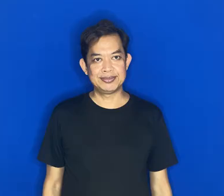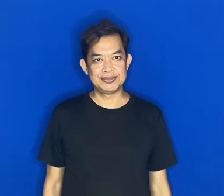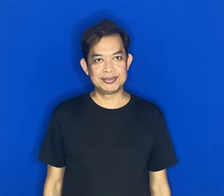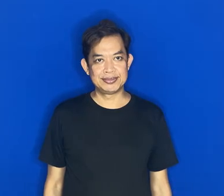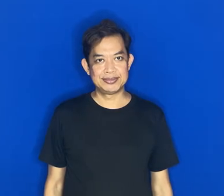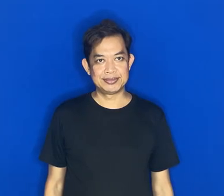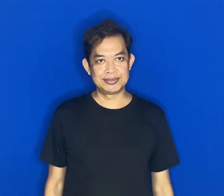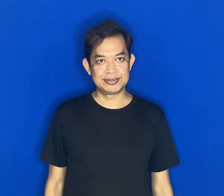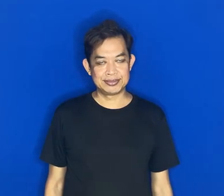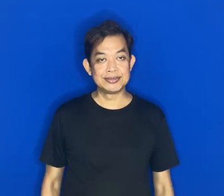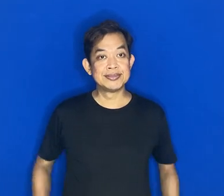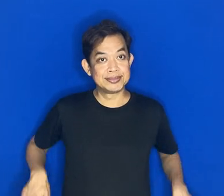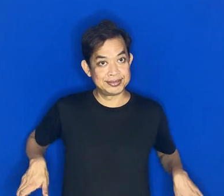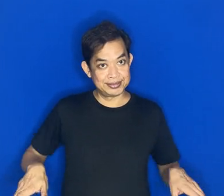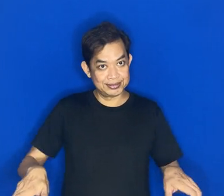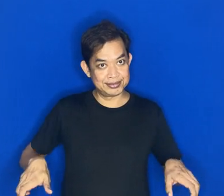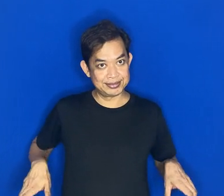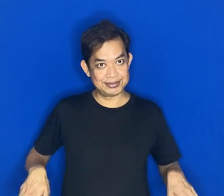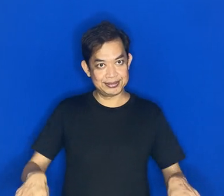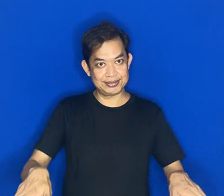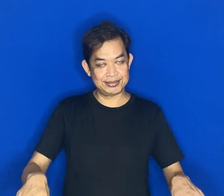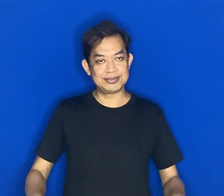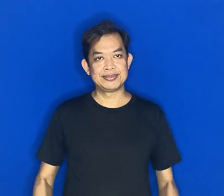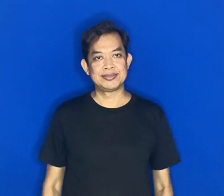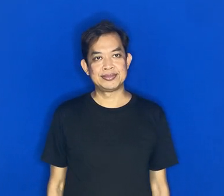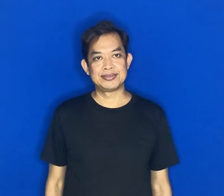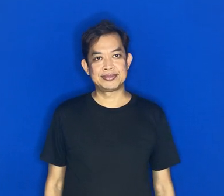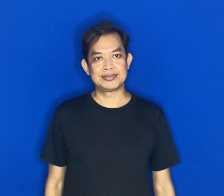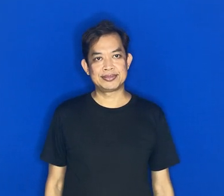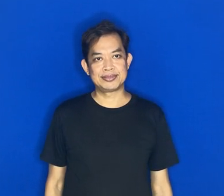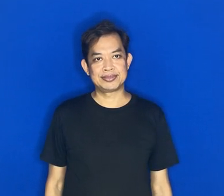weelchair person